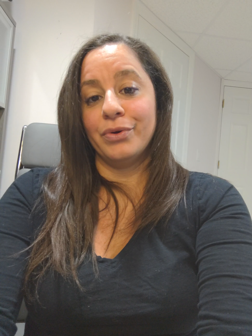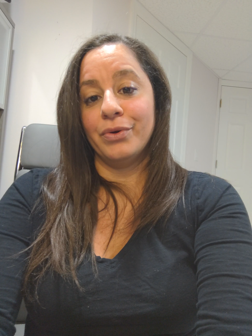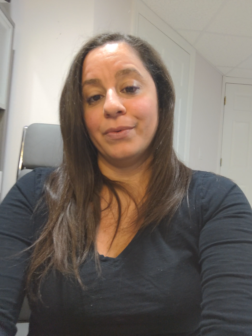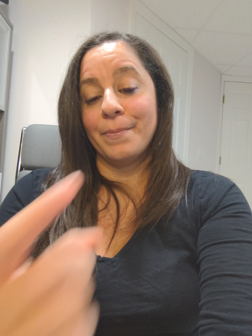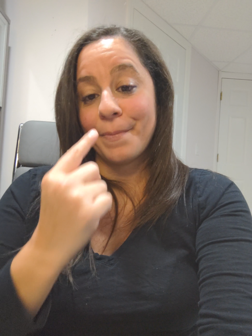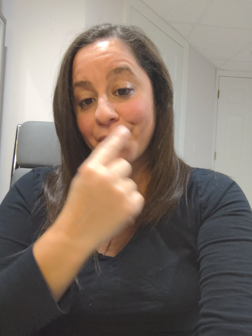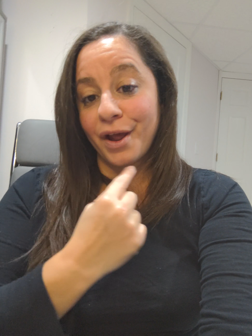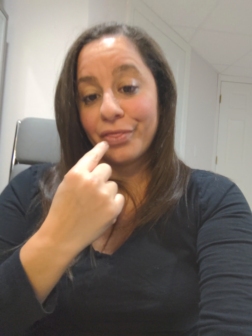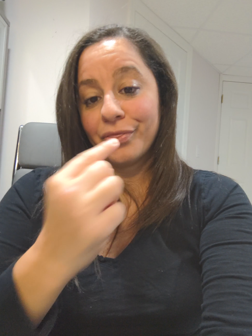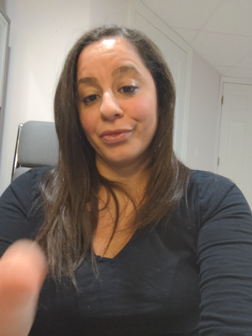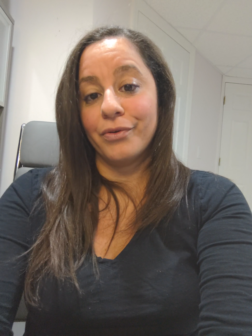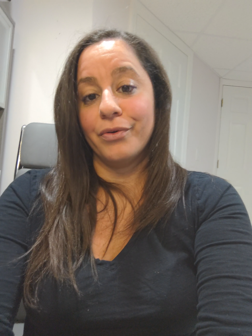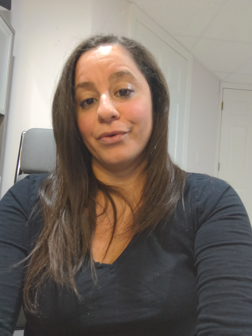mouth